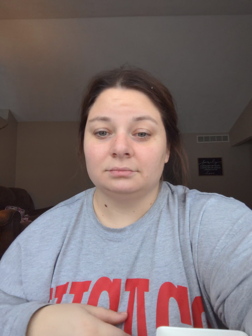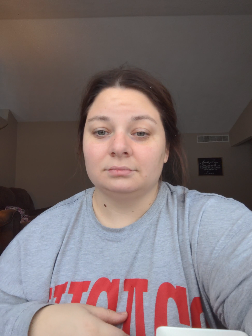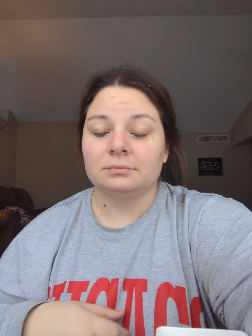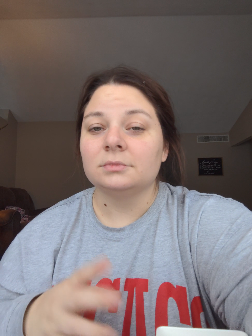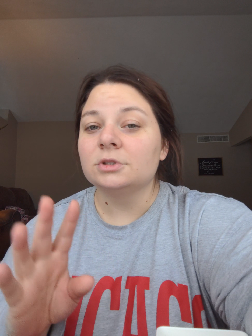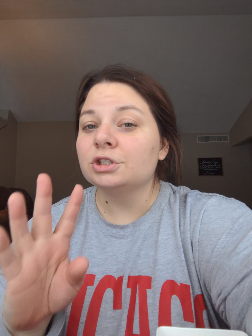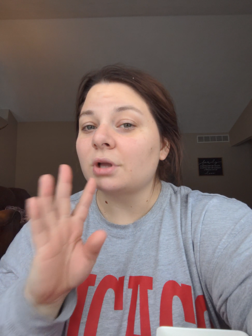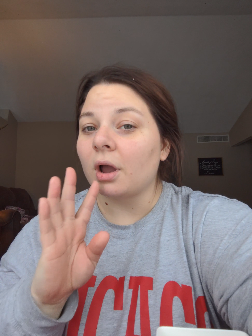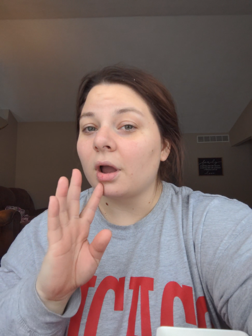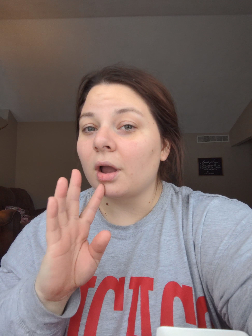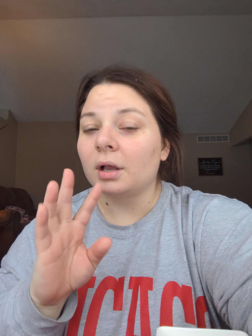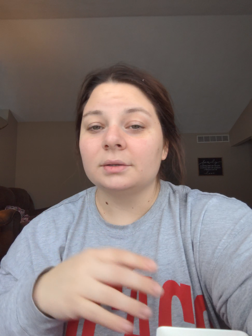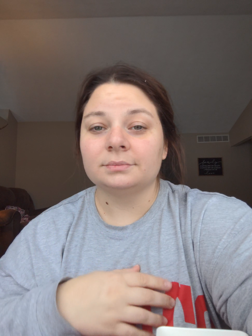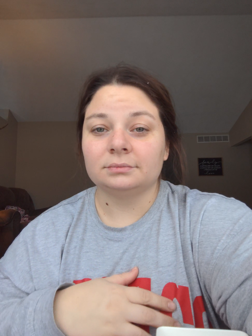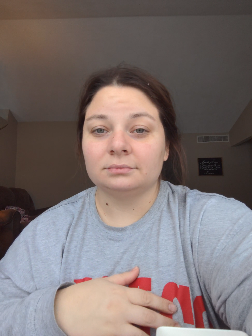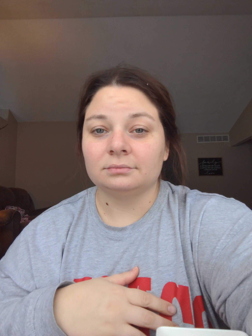talk